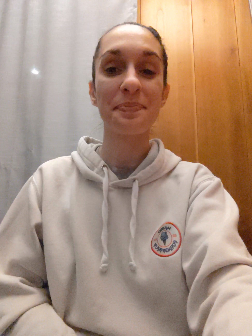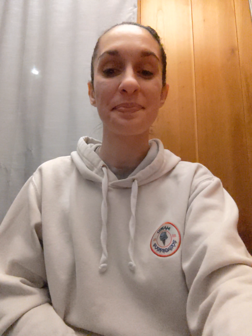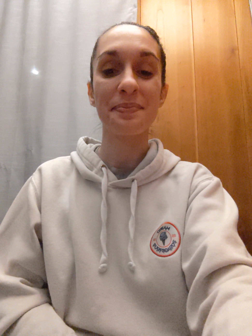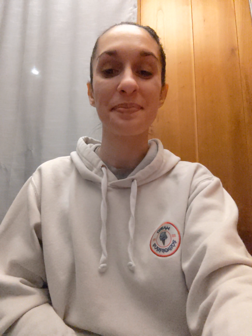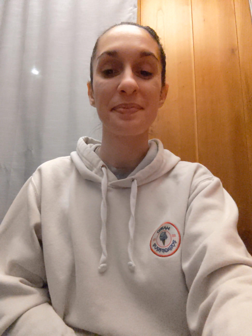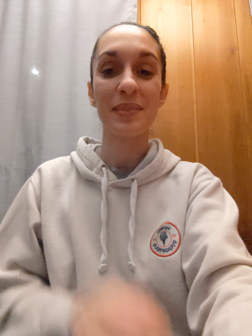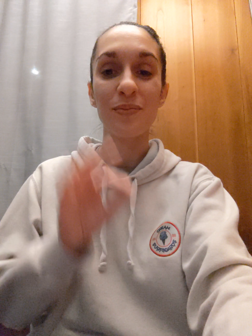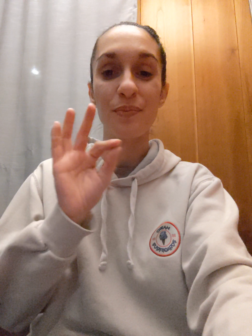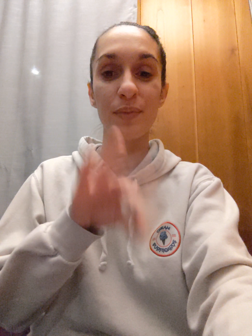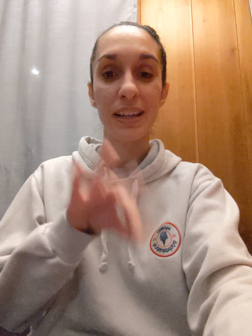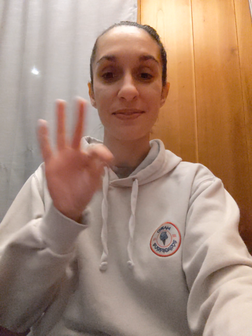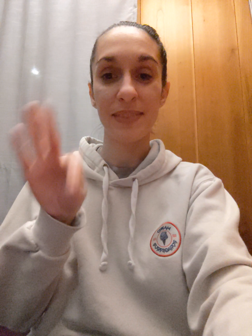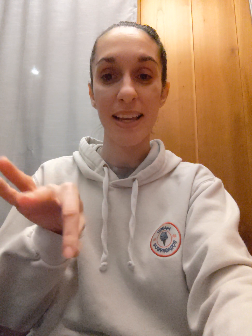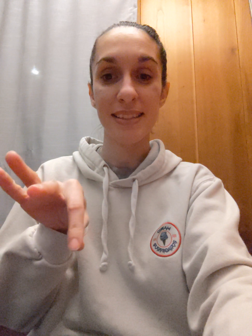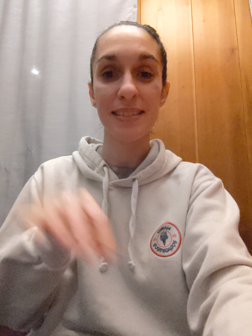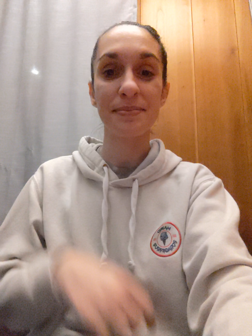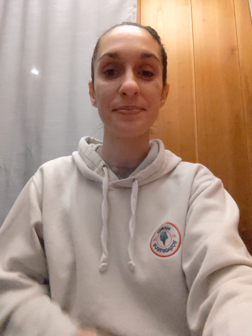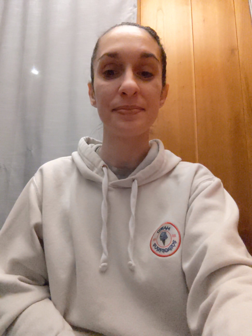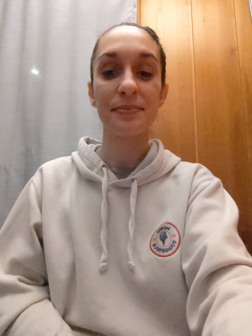french fries